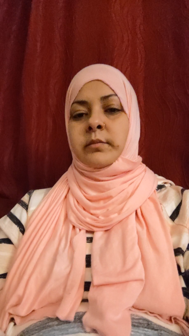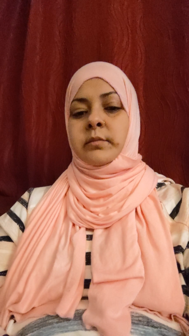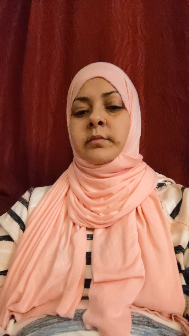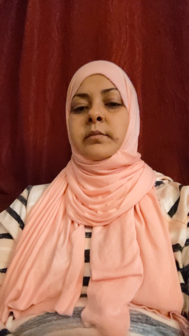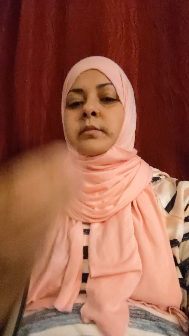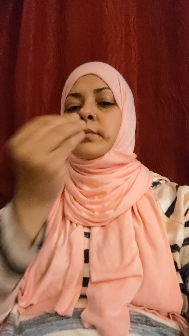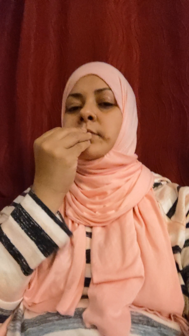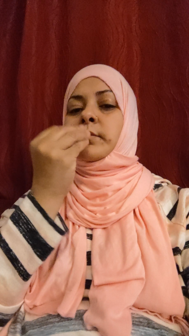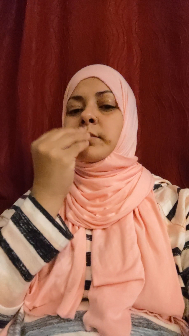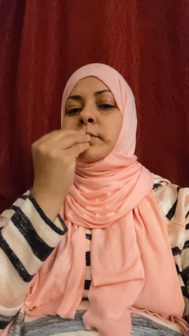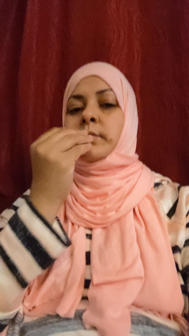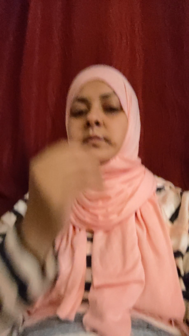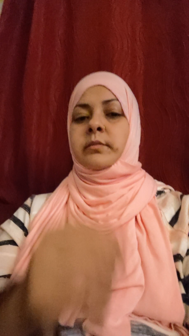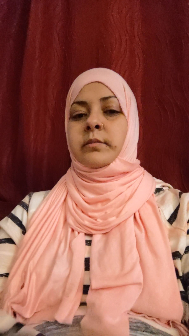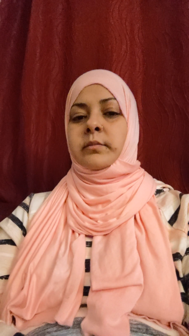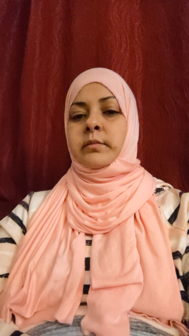eat